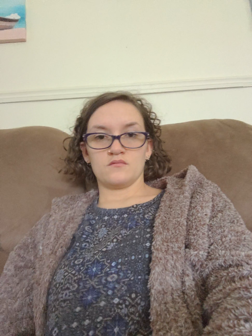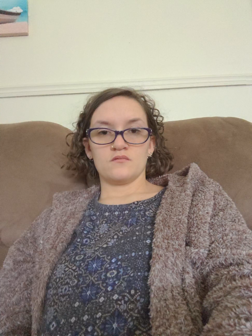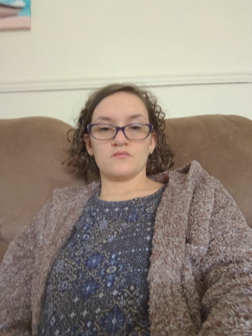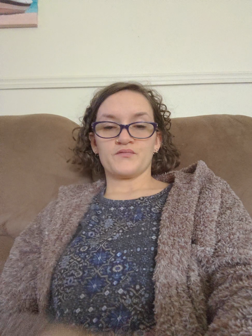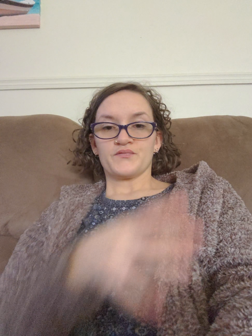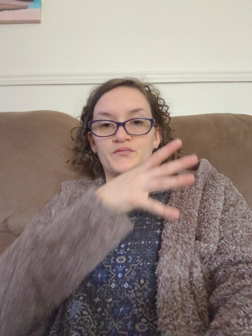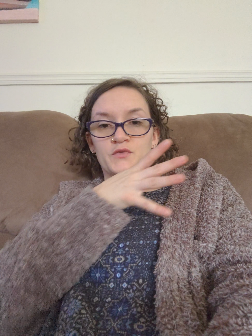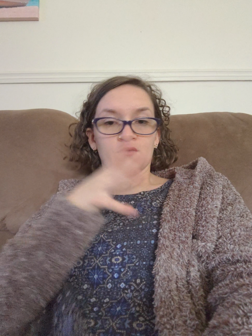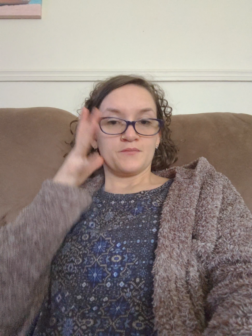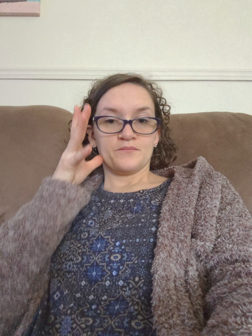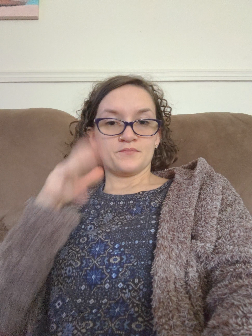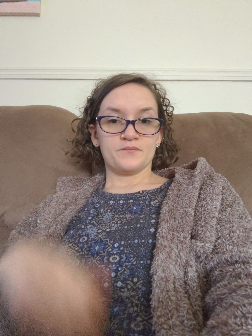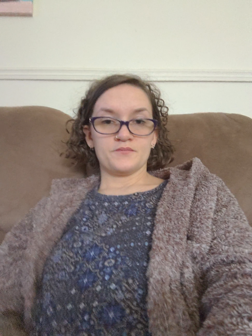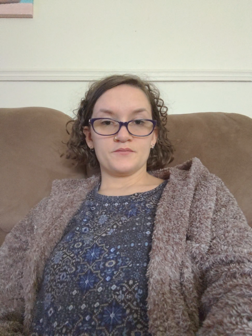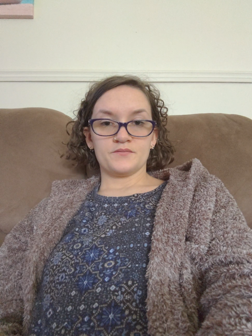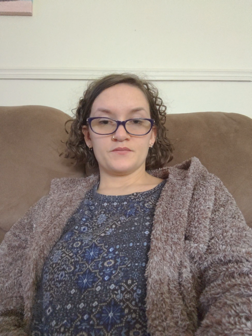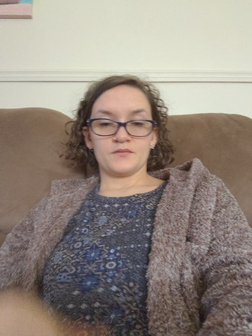farm